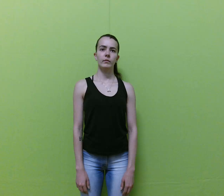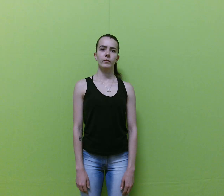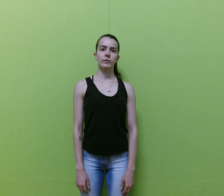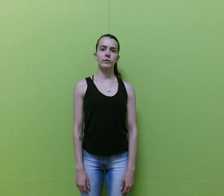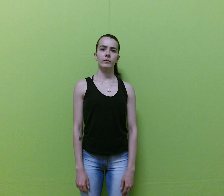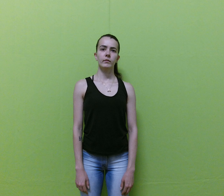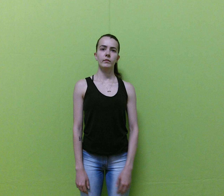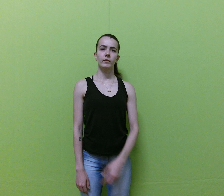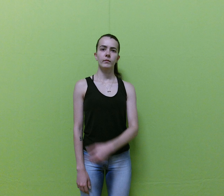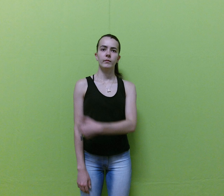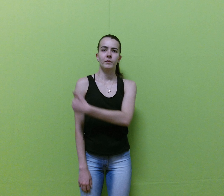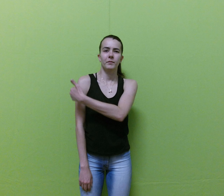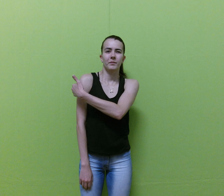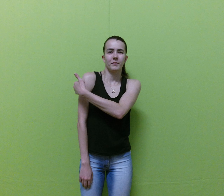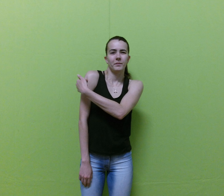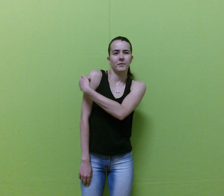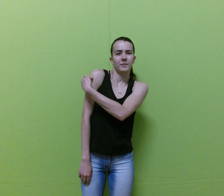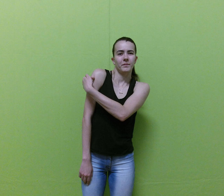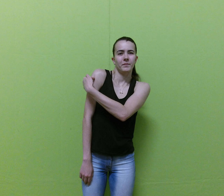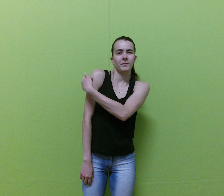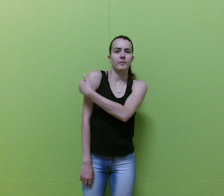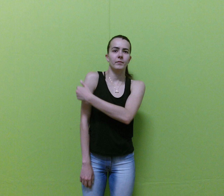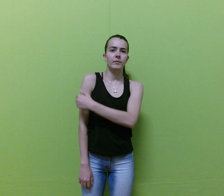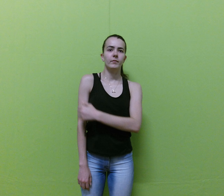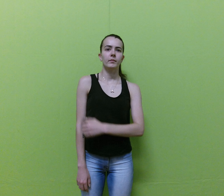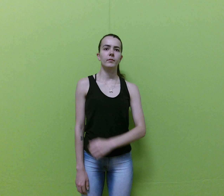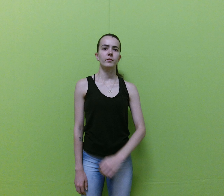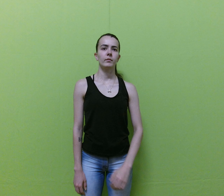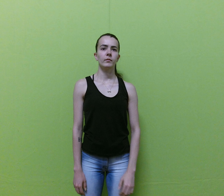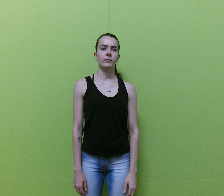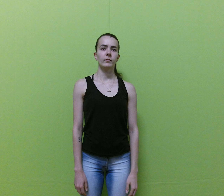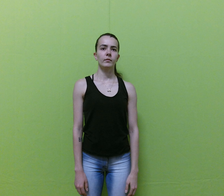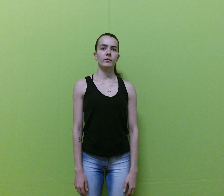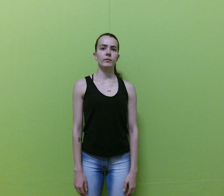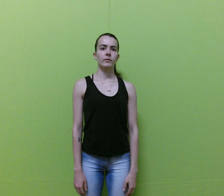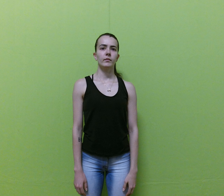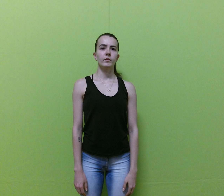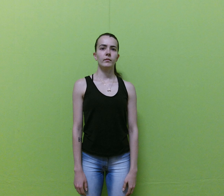vacina